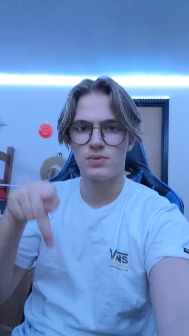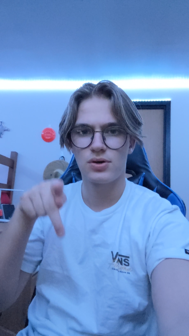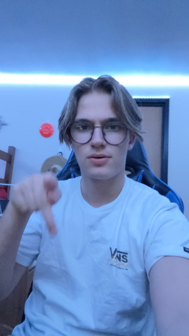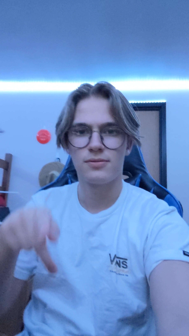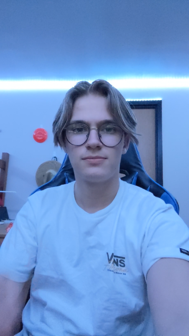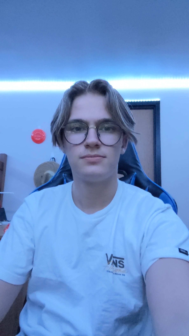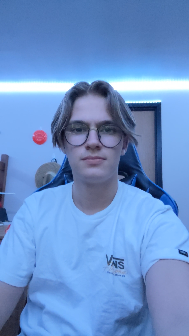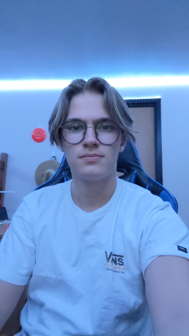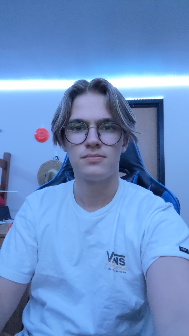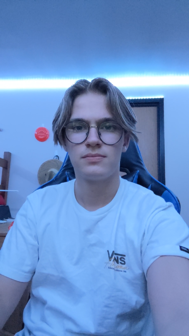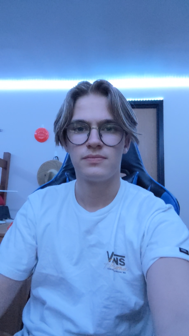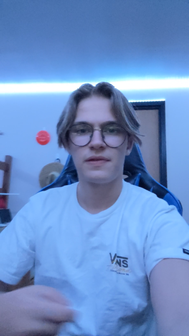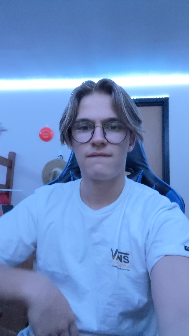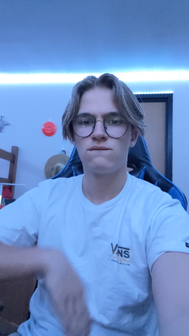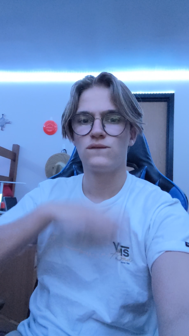full